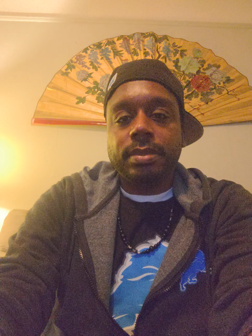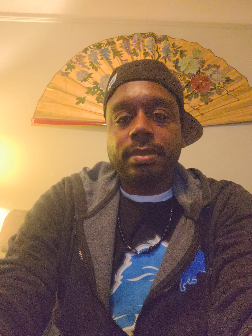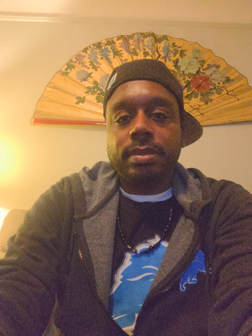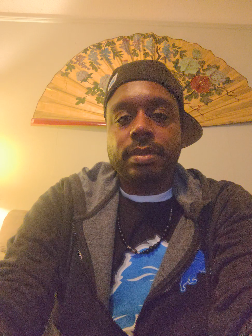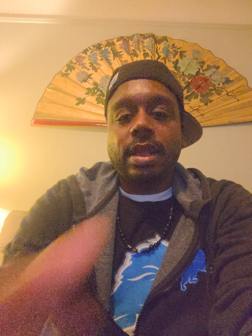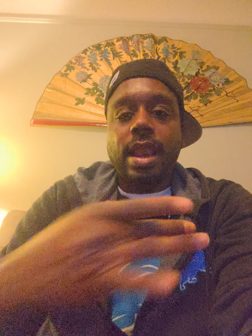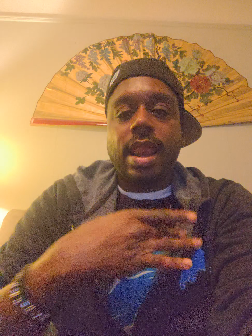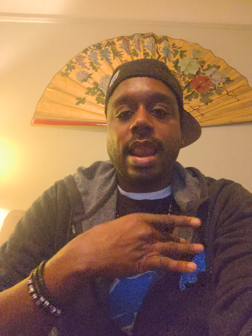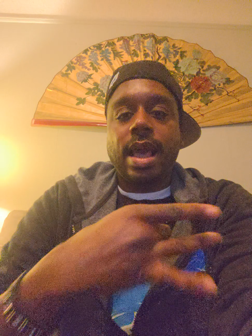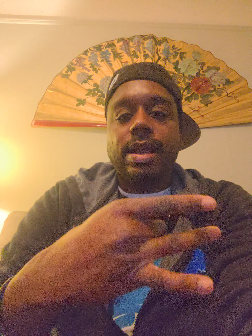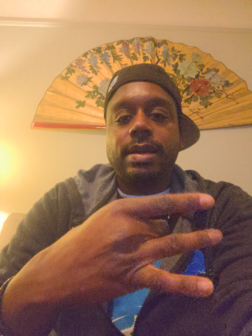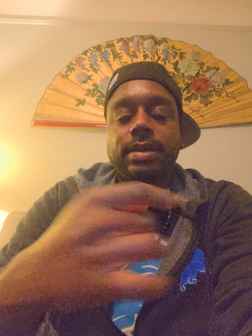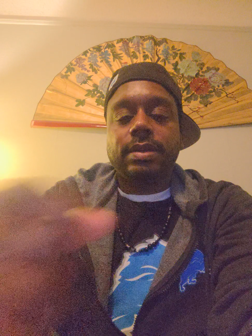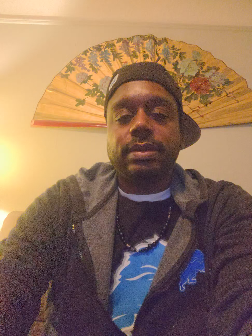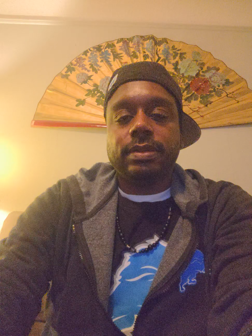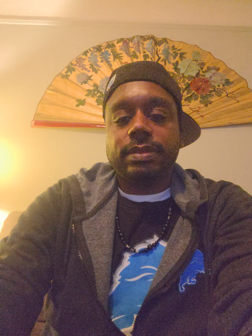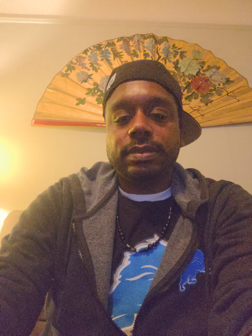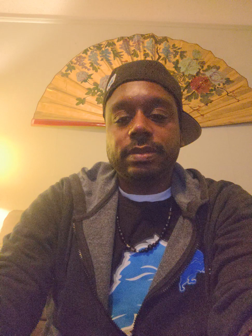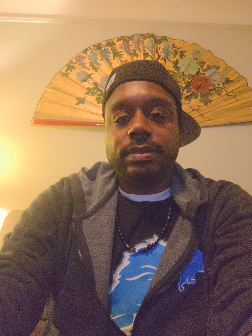like